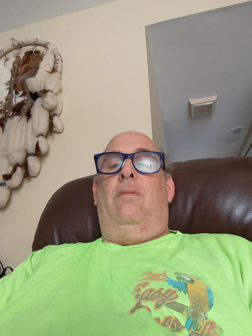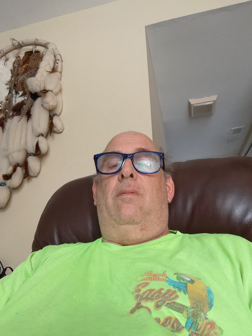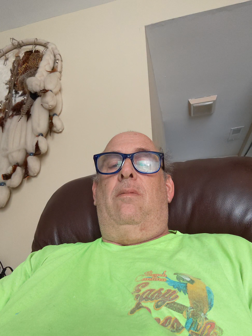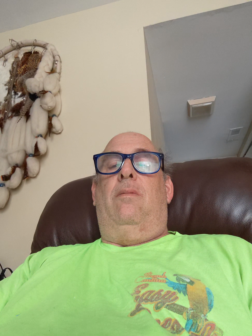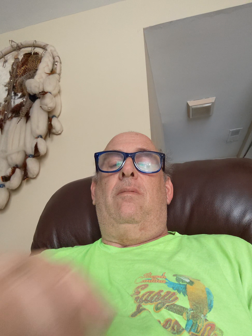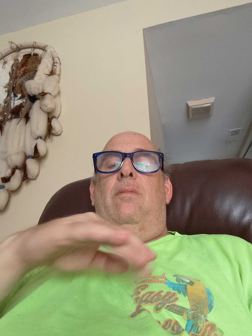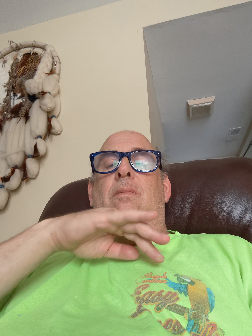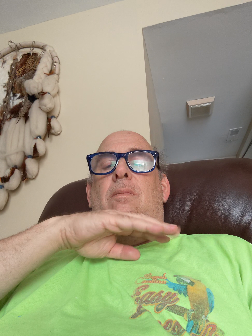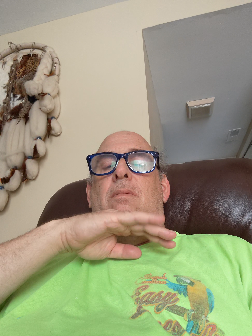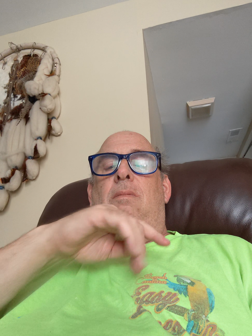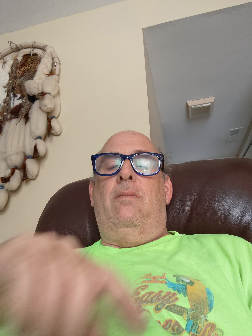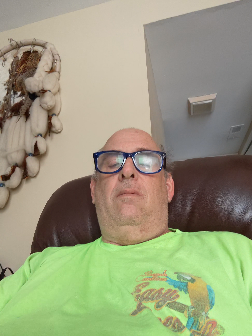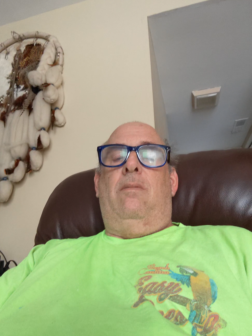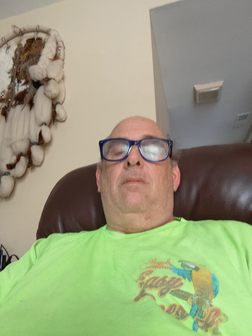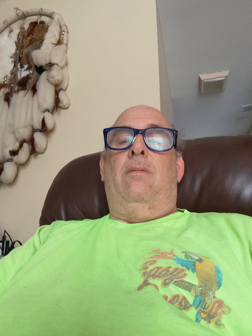dirty